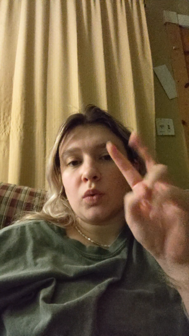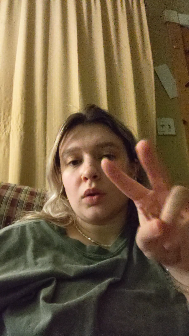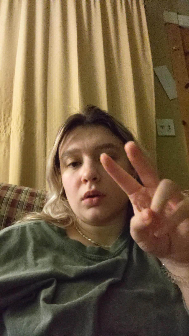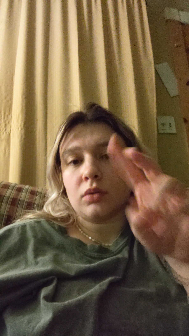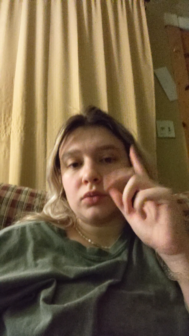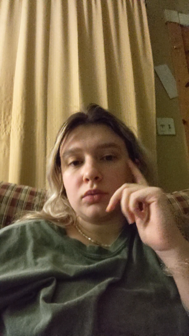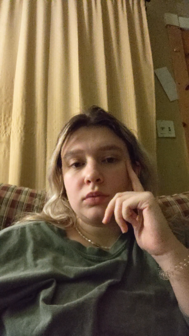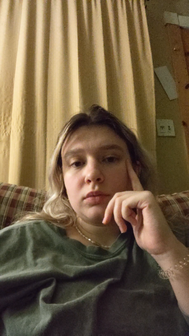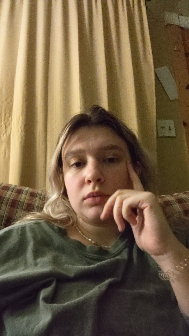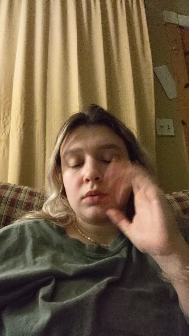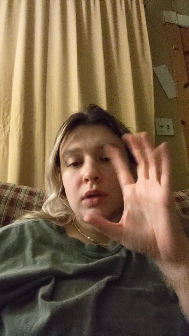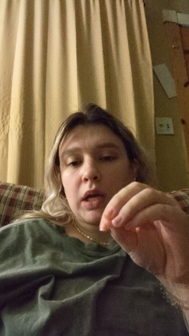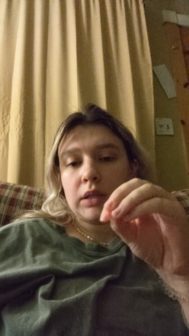bite